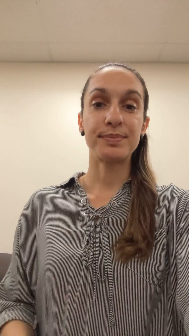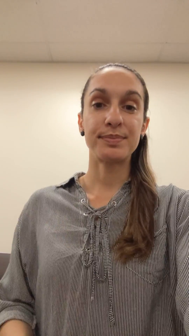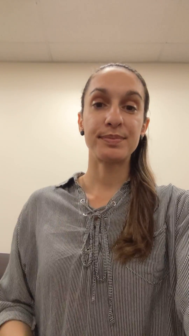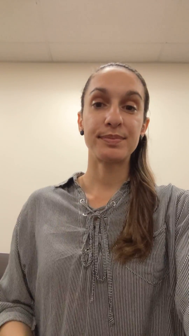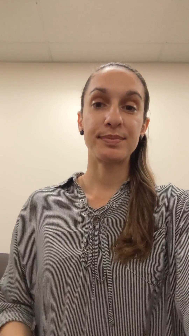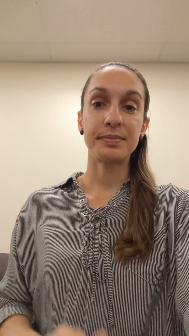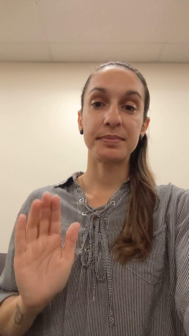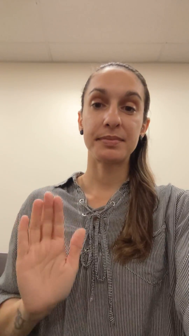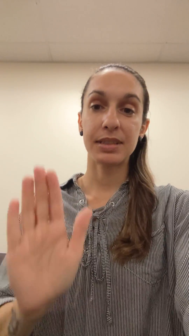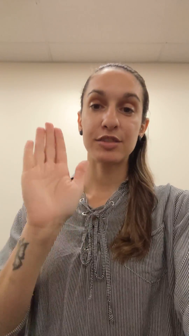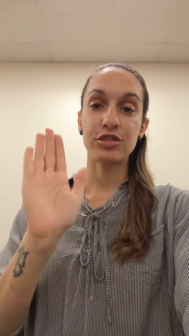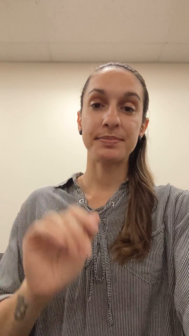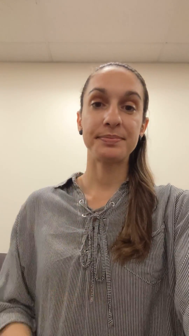push